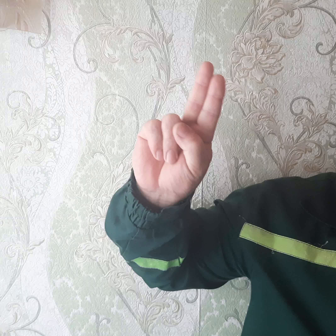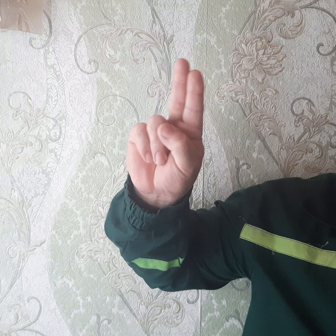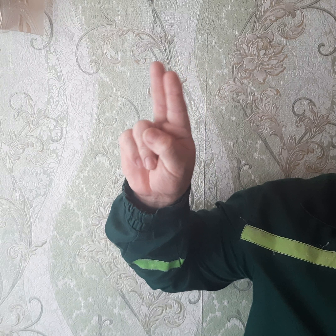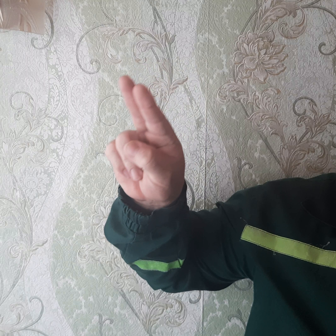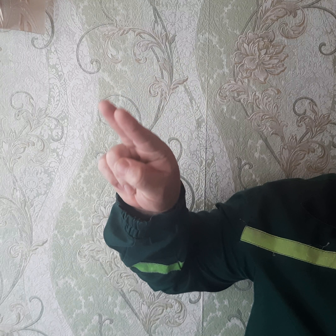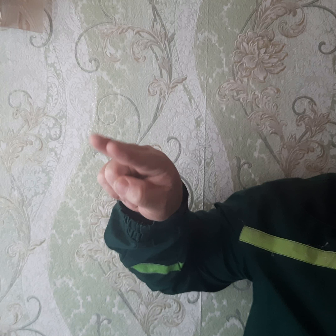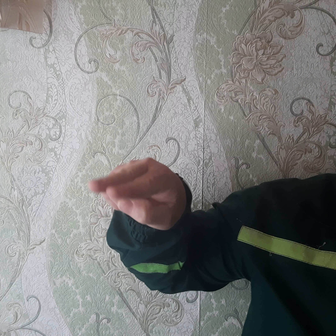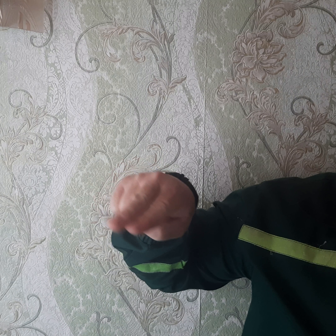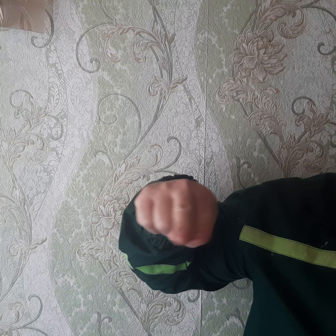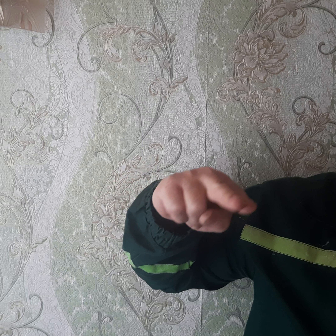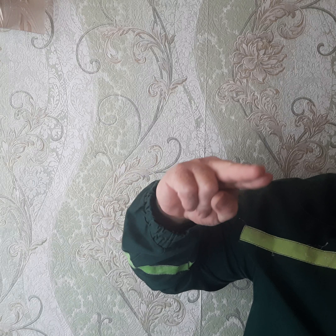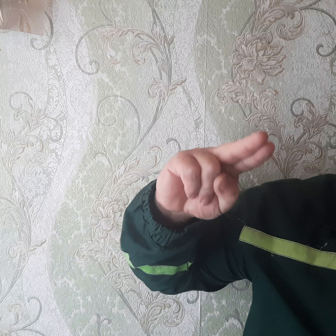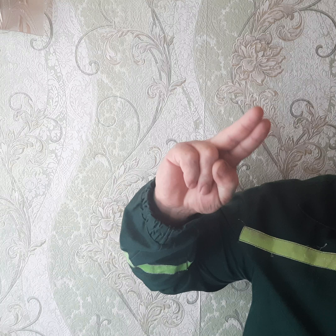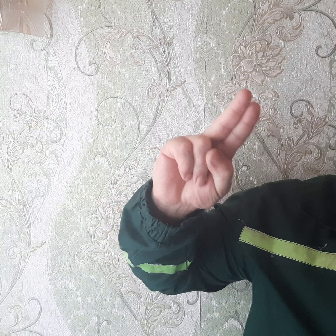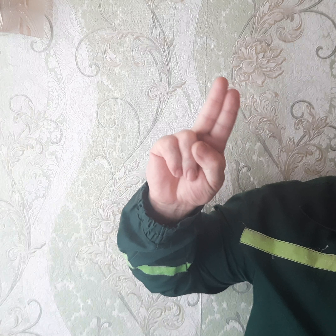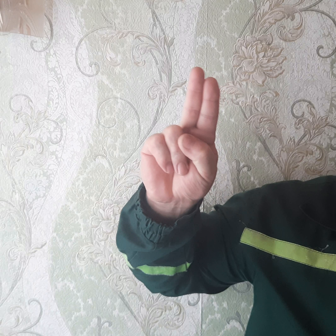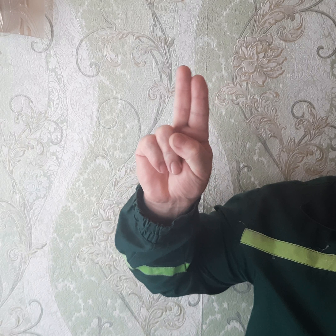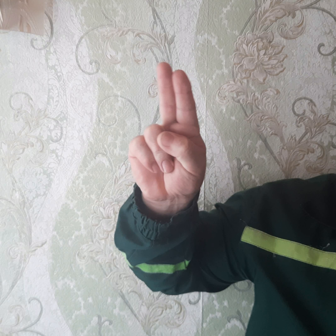Д